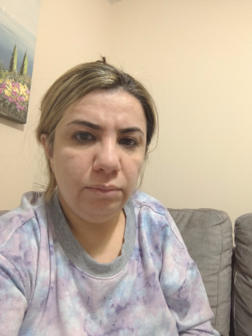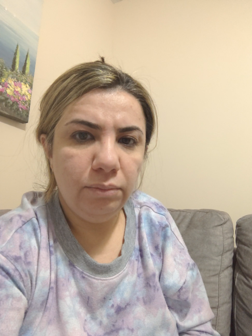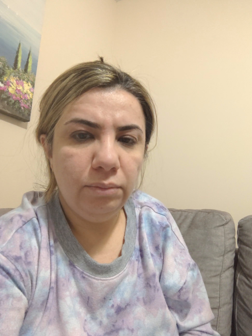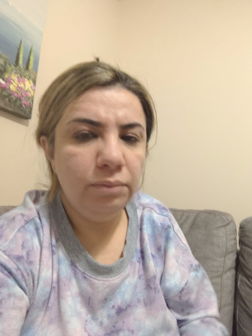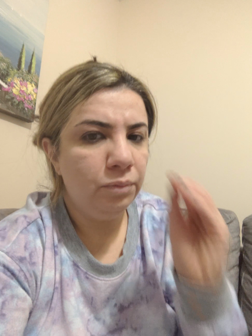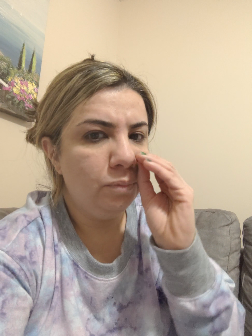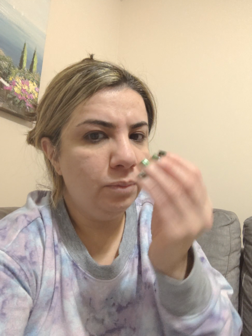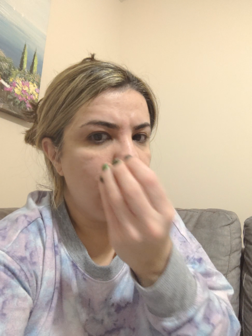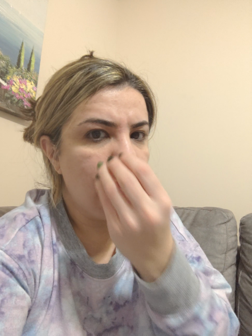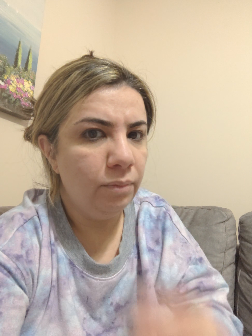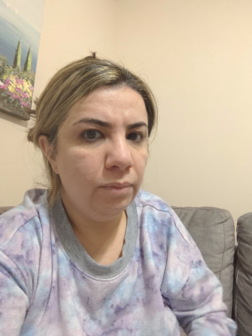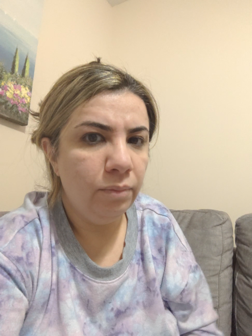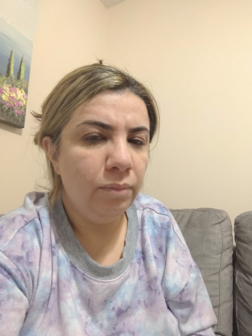flower